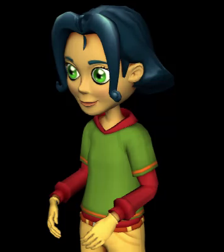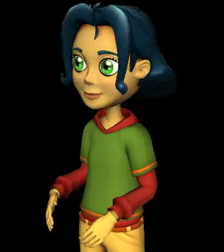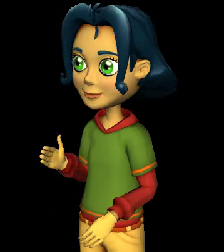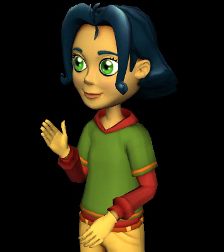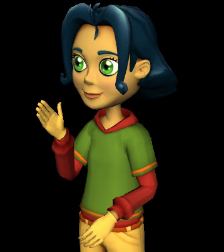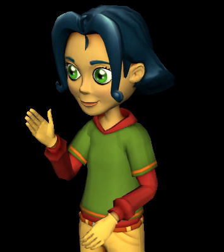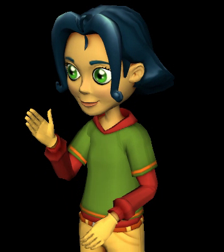مستقبل